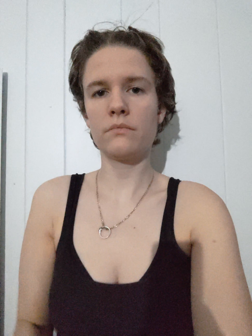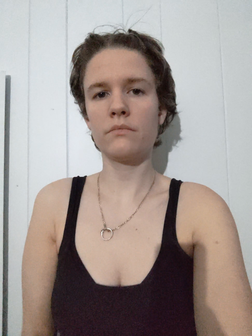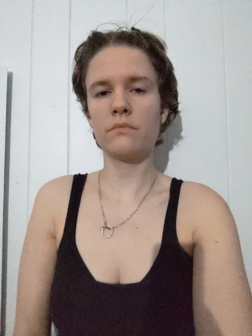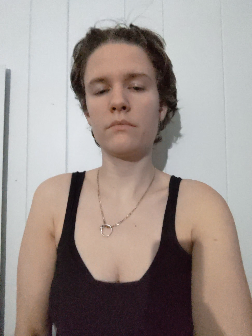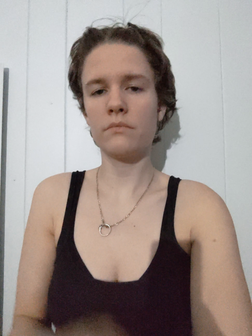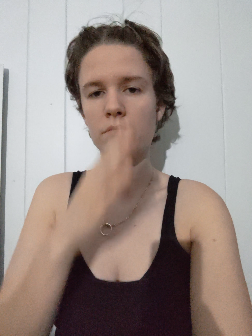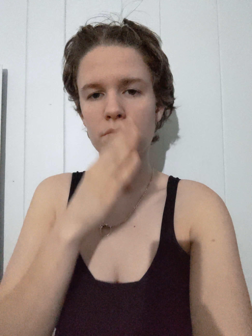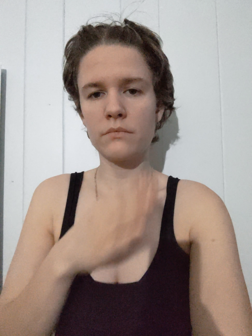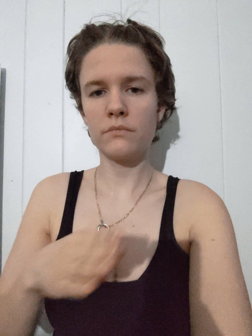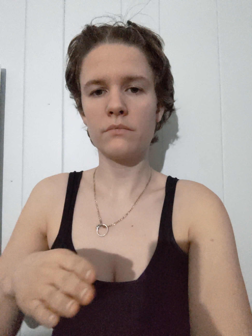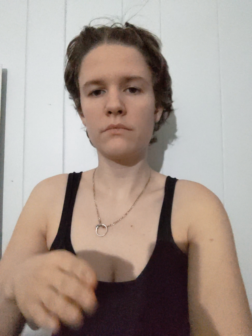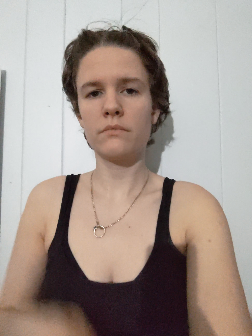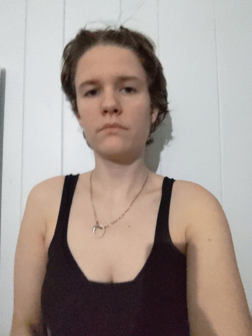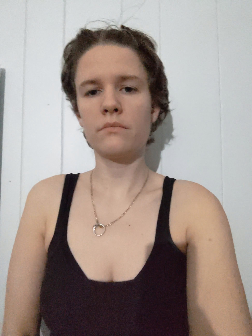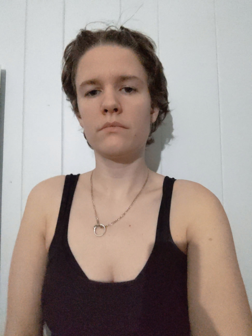quiet